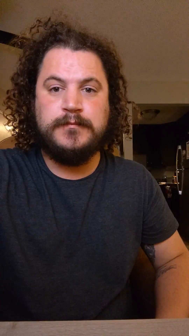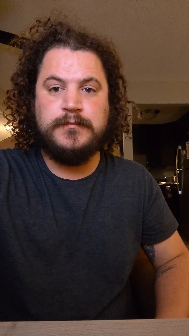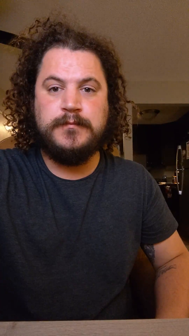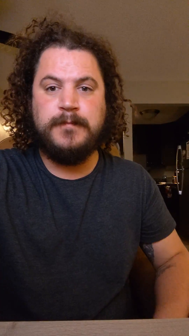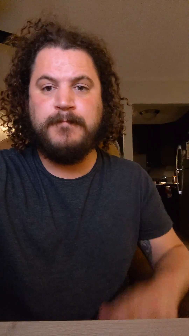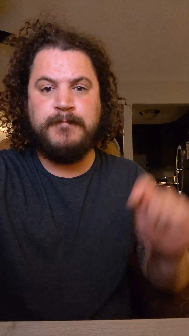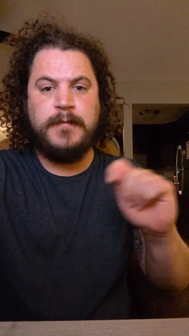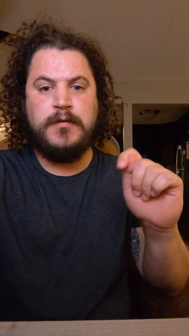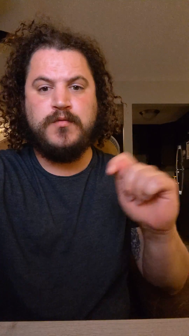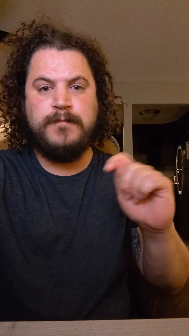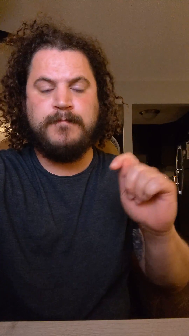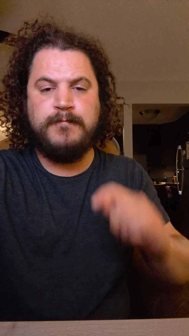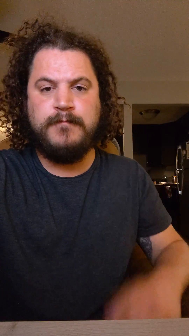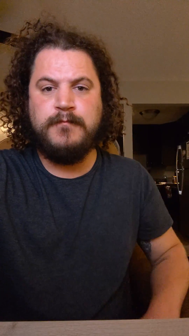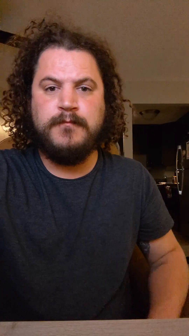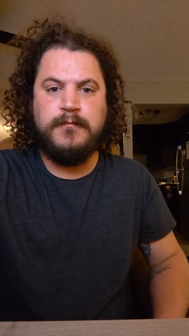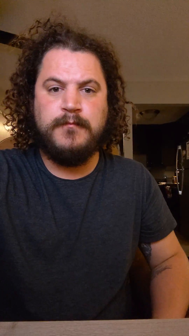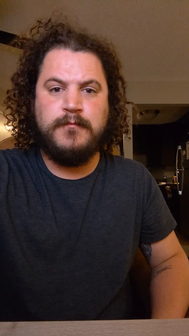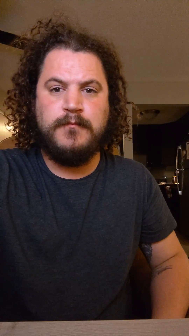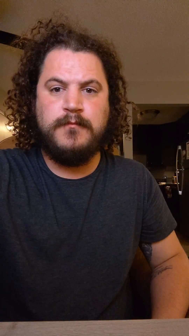bathroom